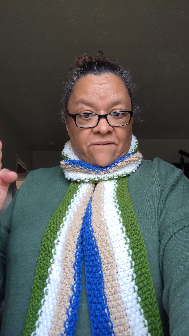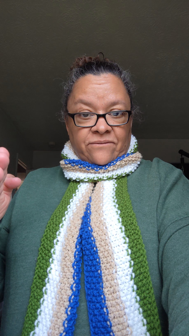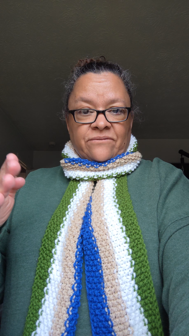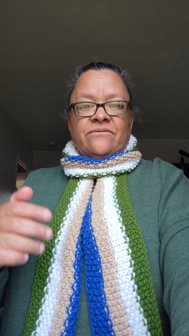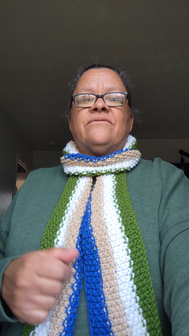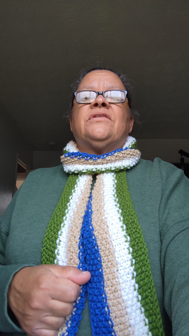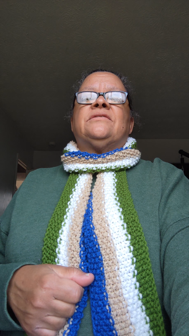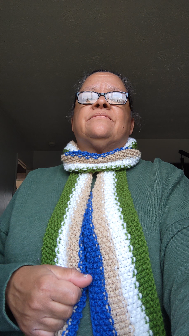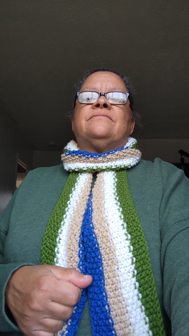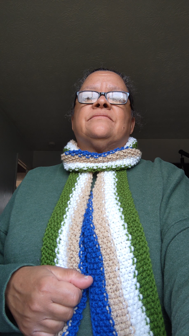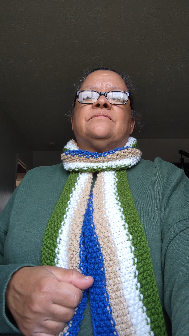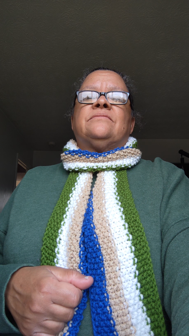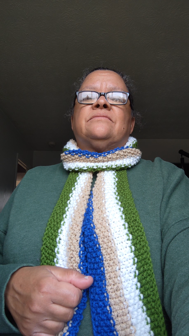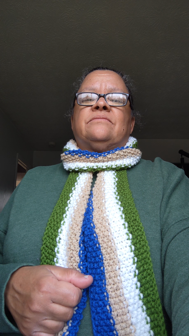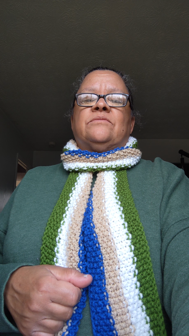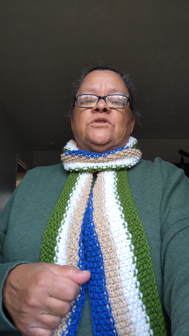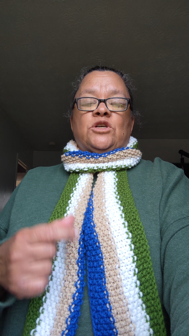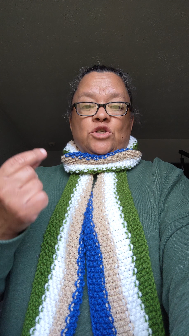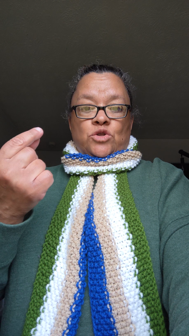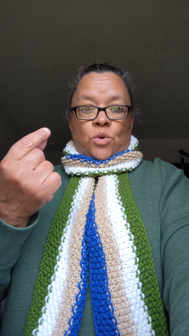do